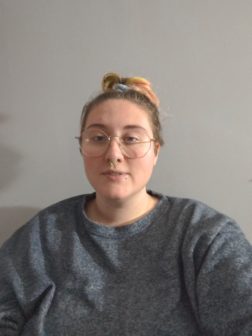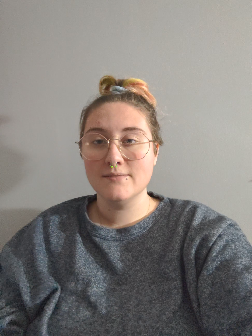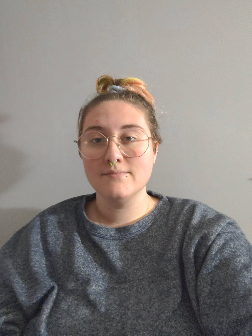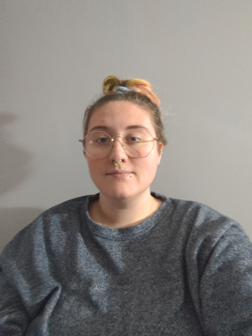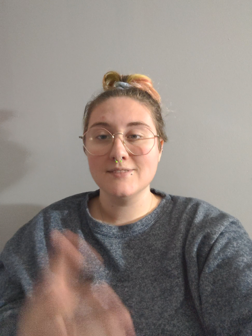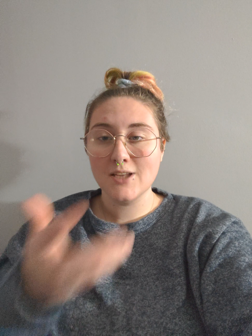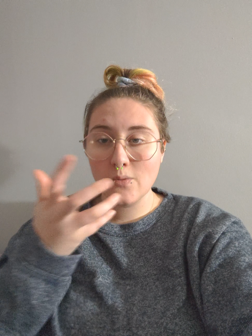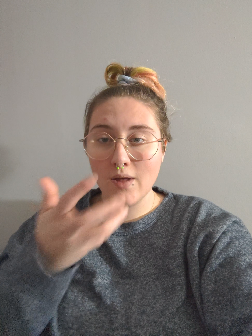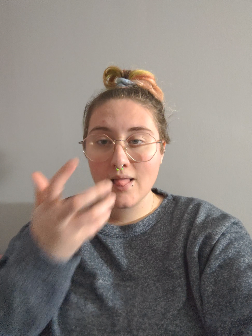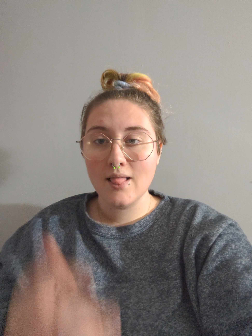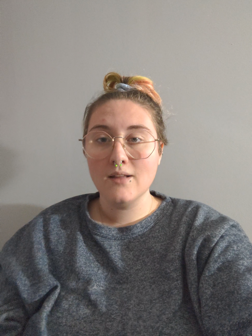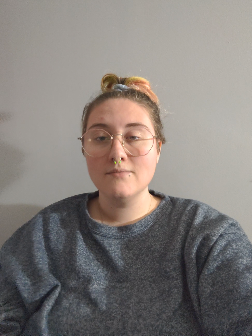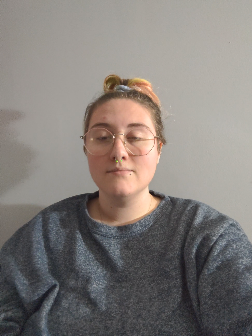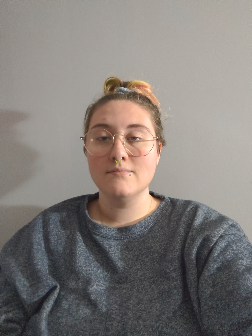cereal